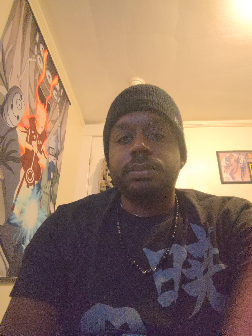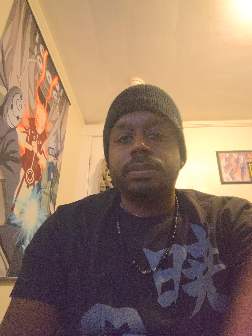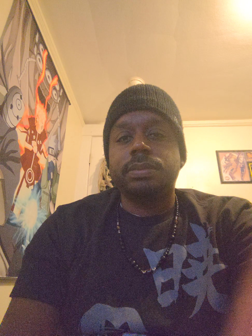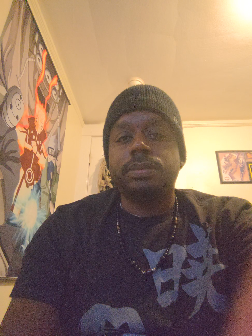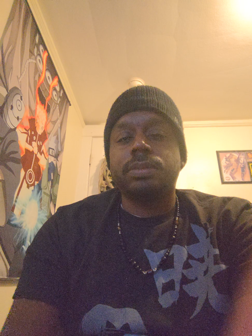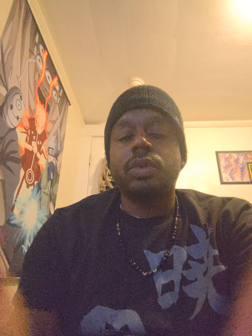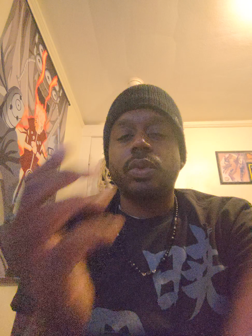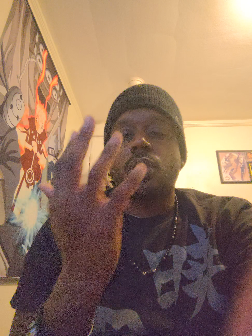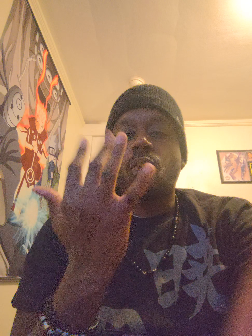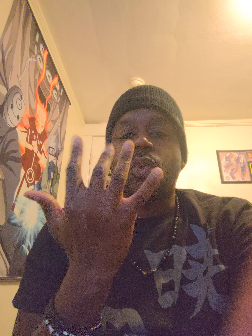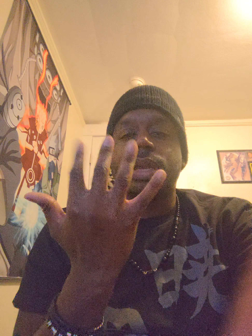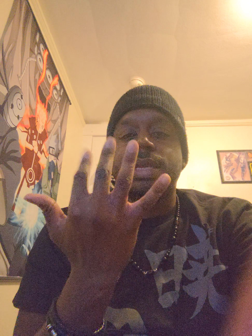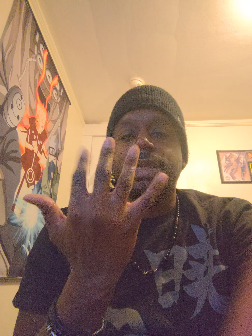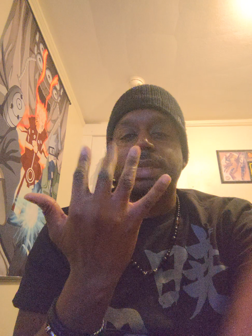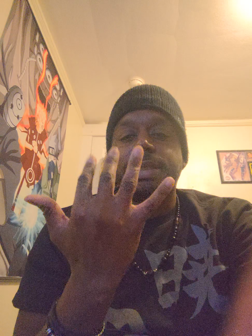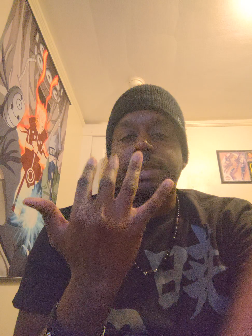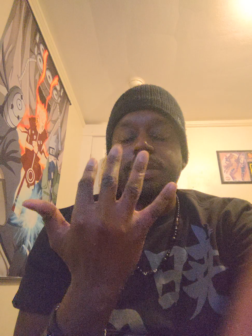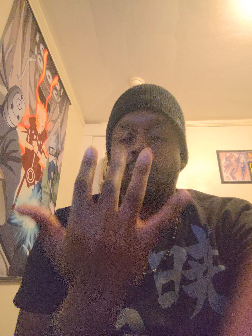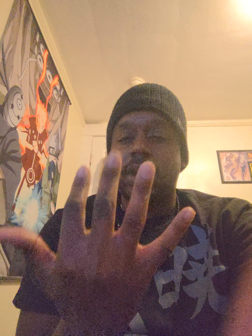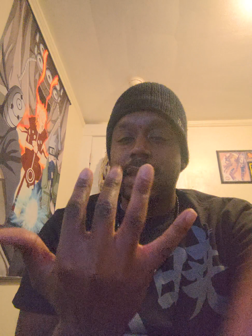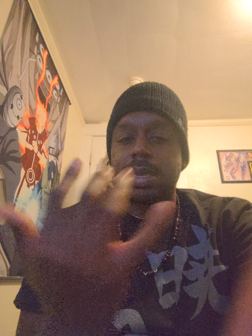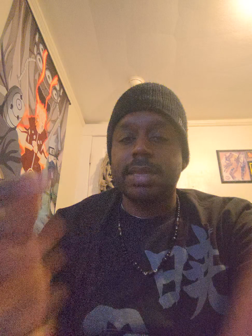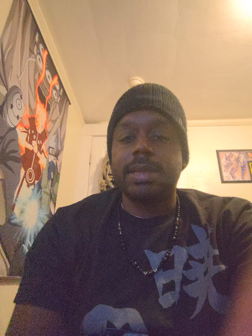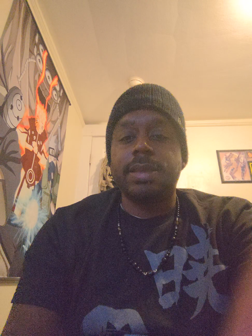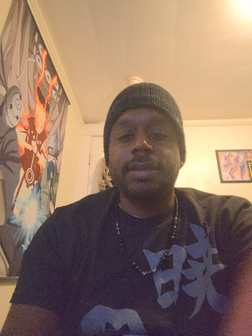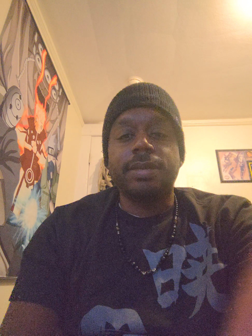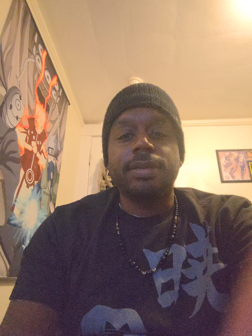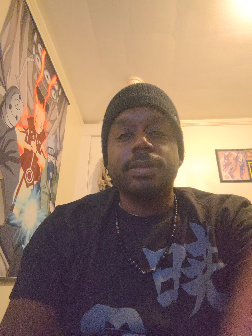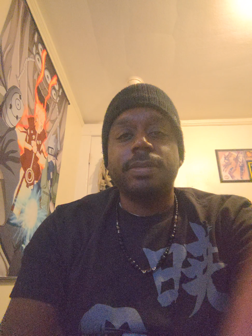wait